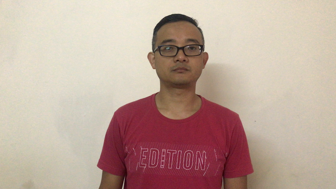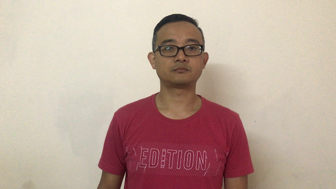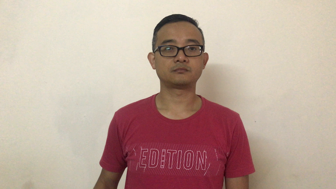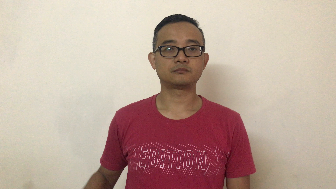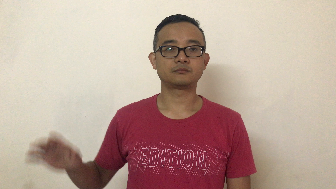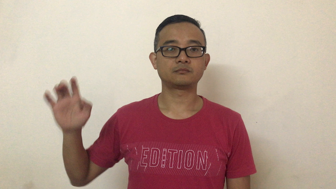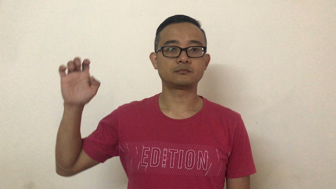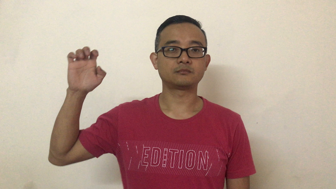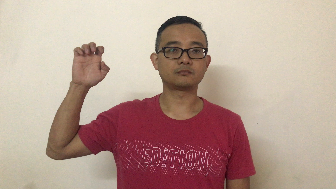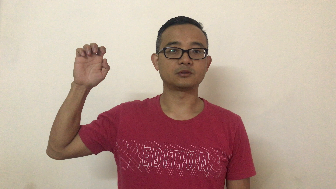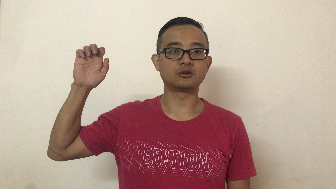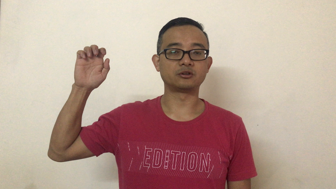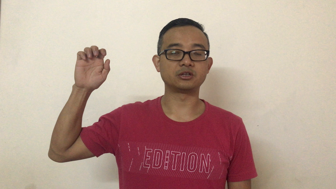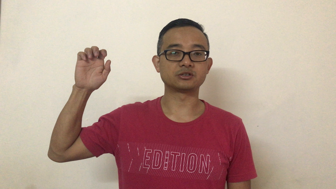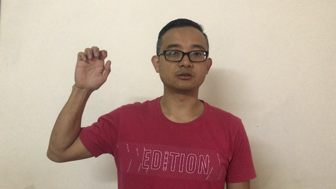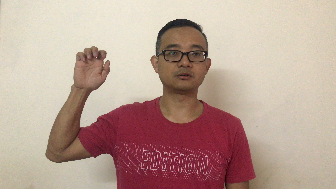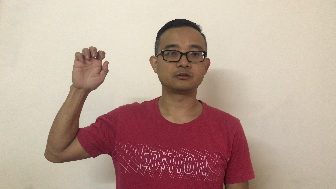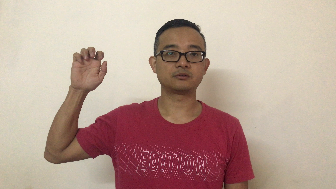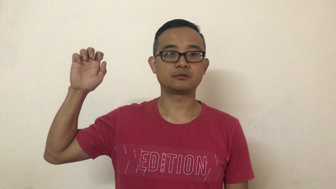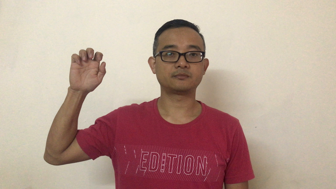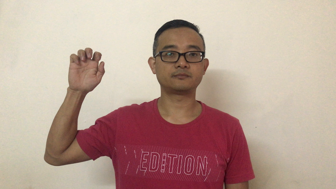स